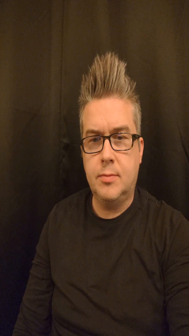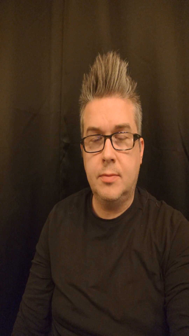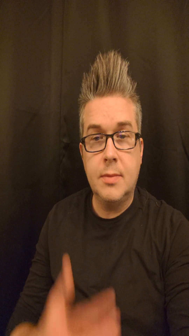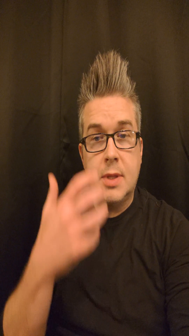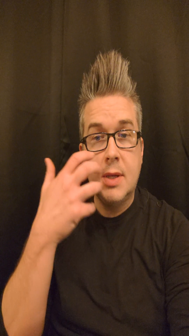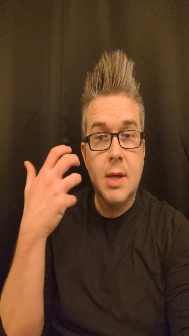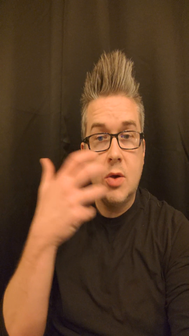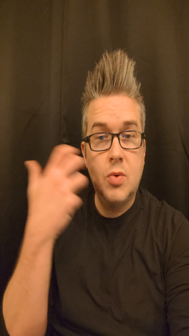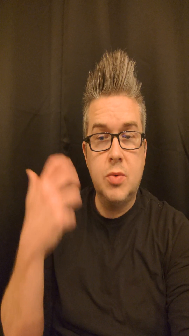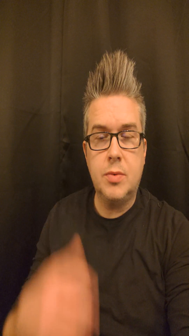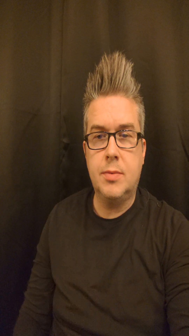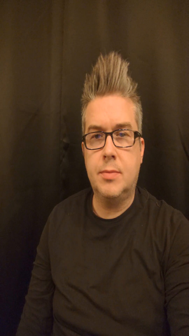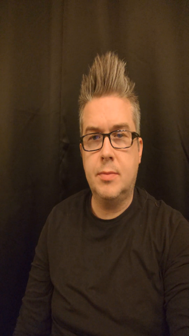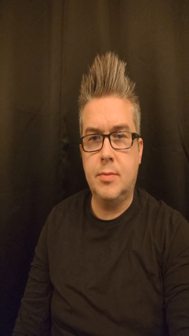tiger